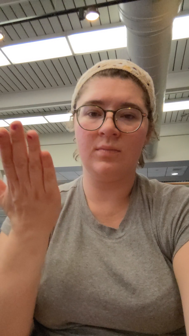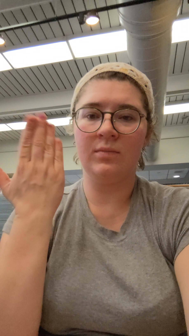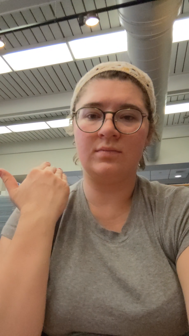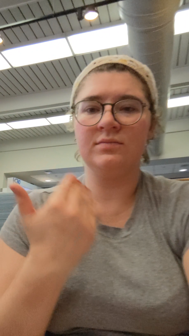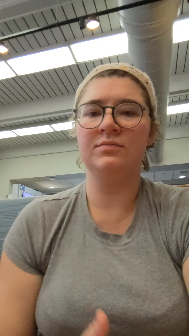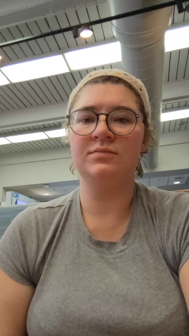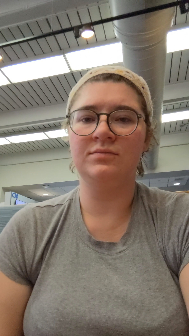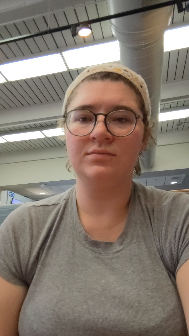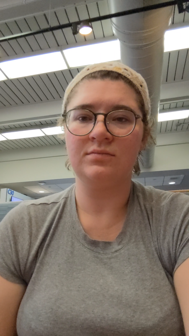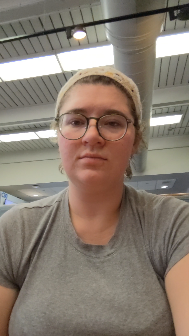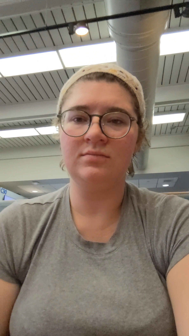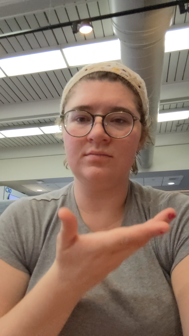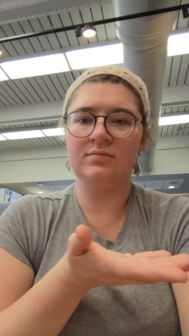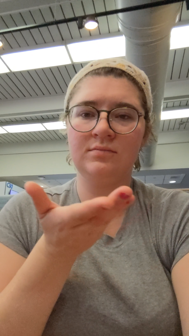carry